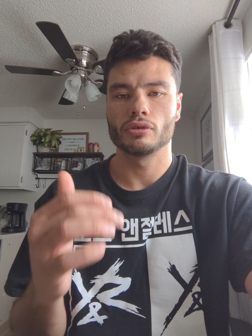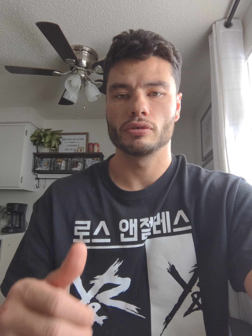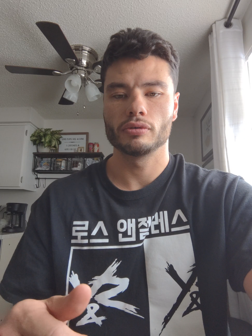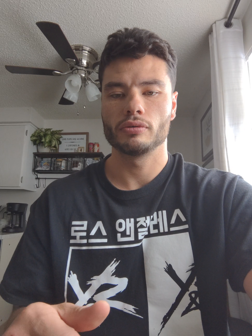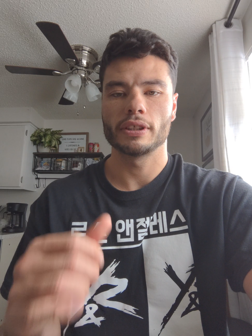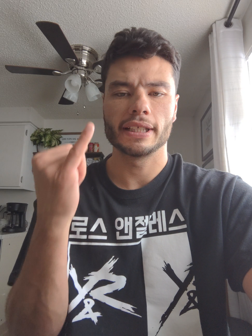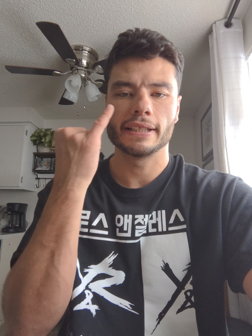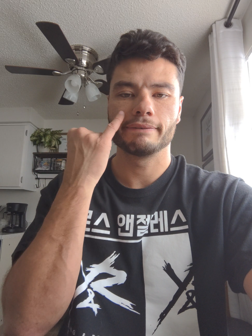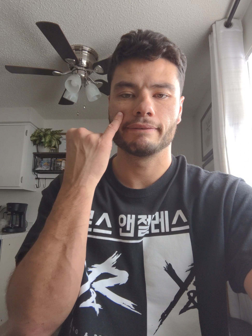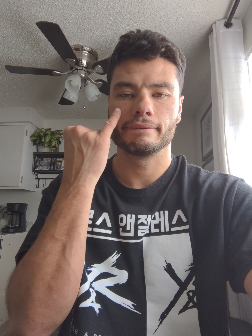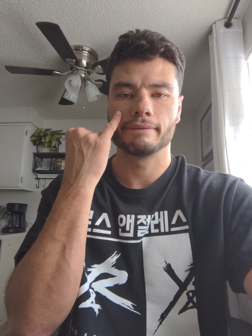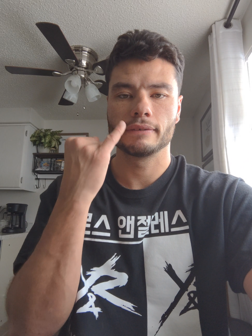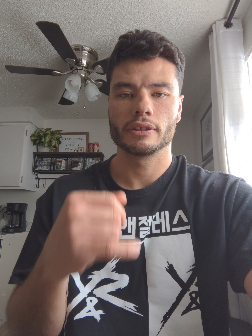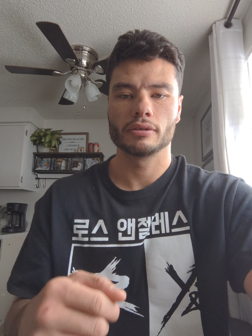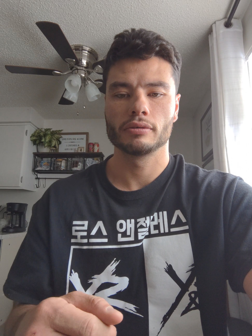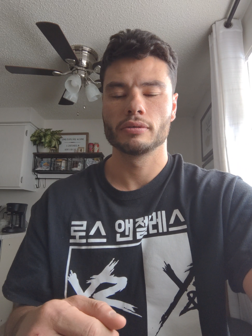if